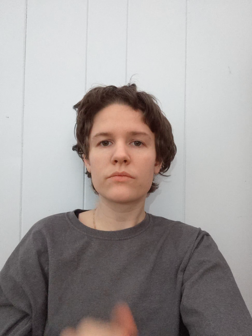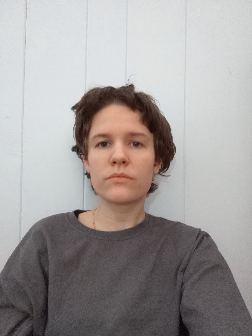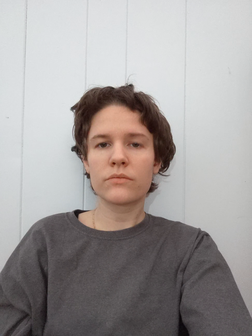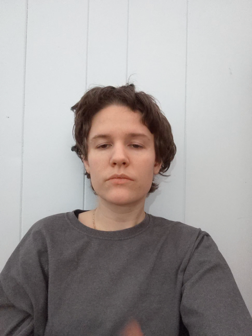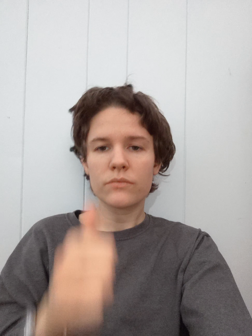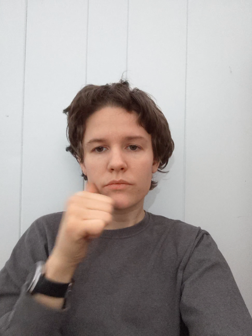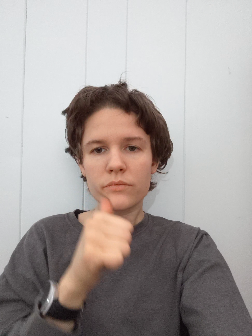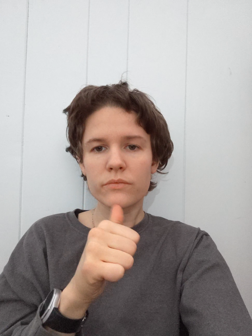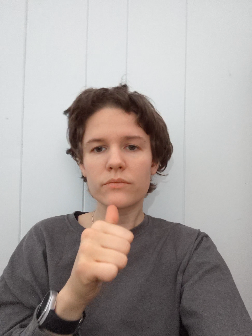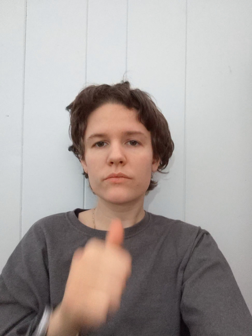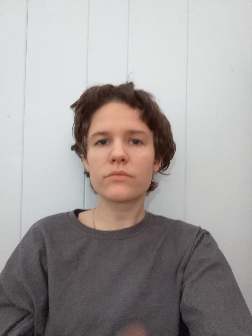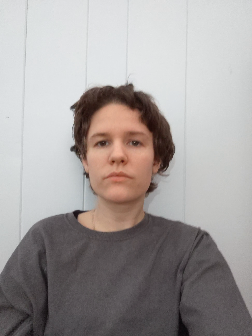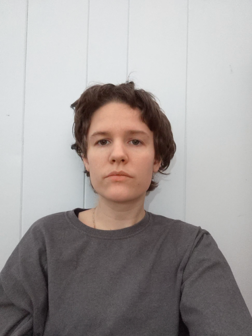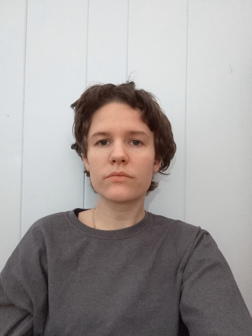girl